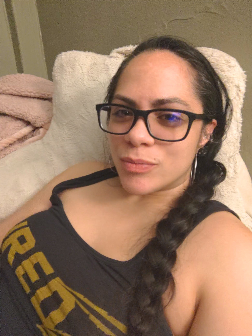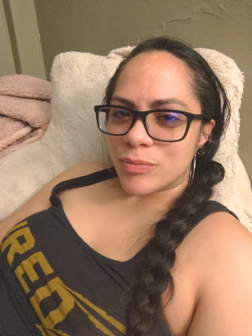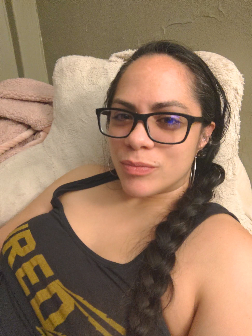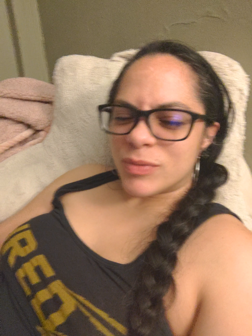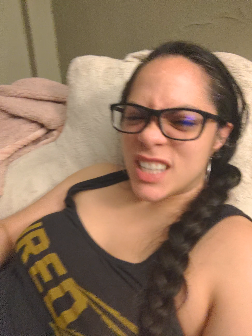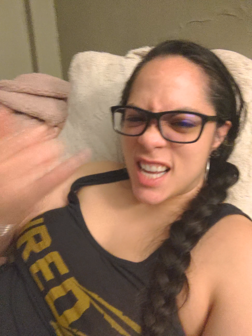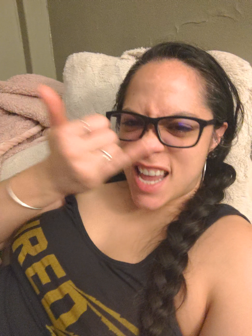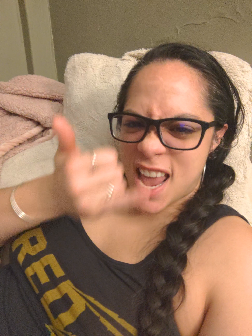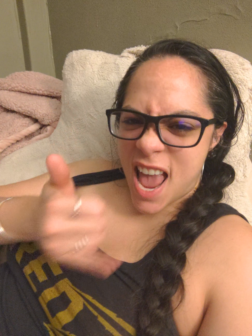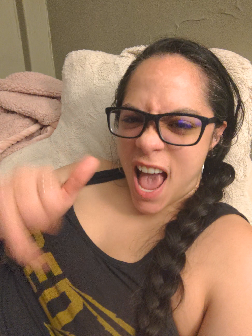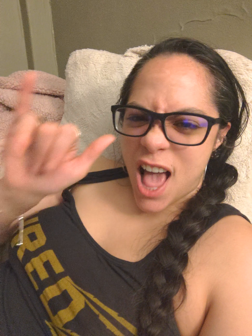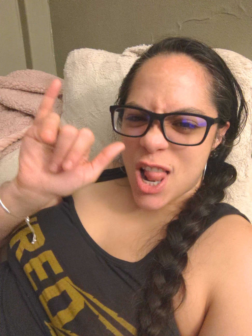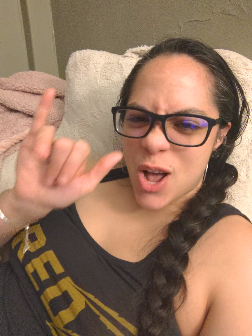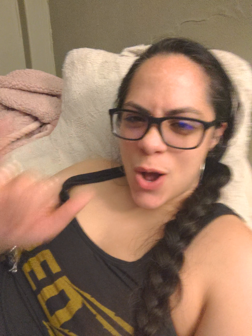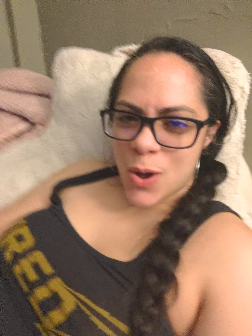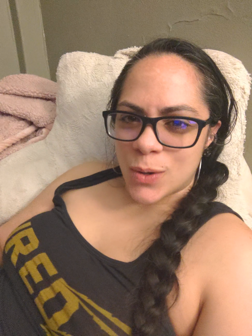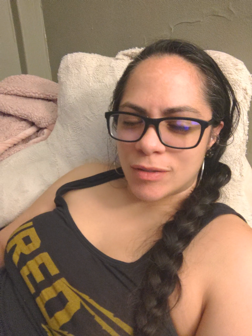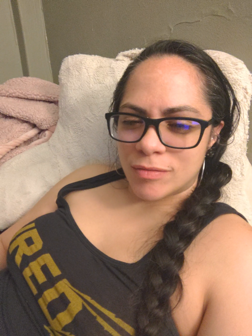yellow